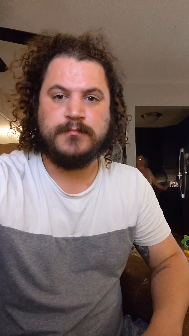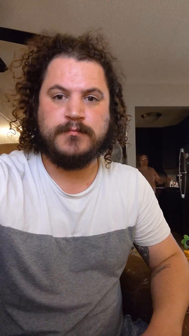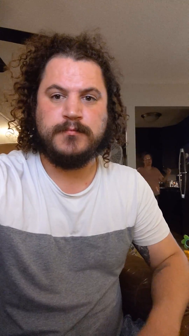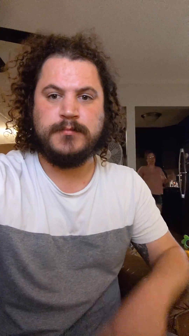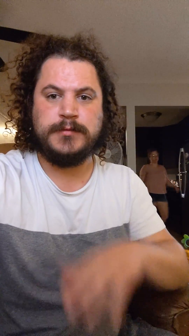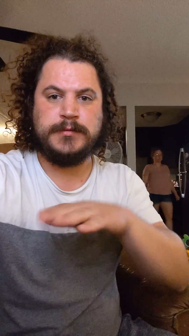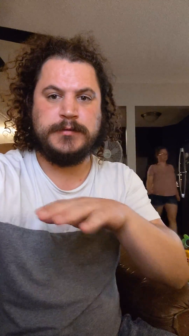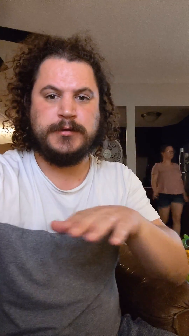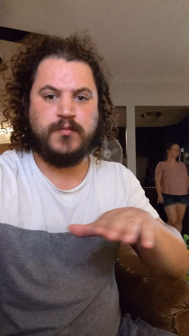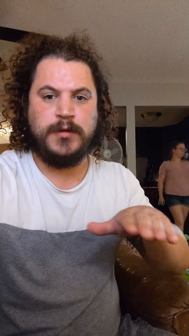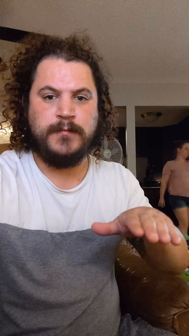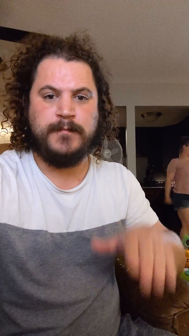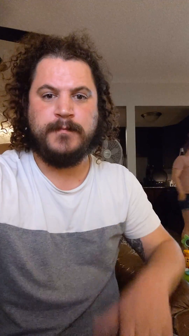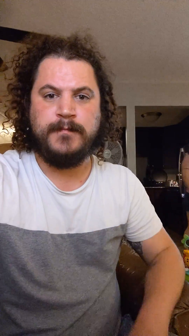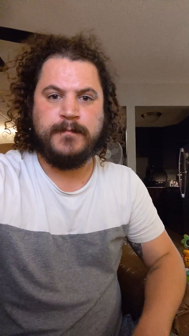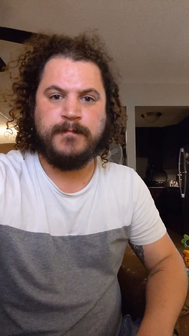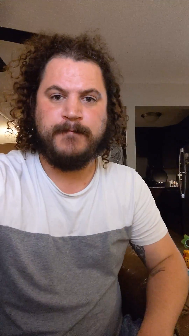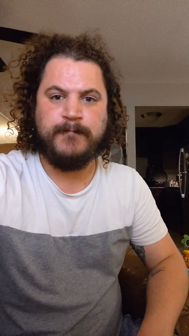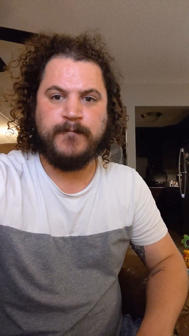children